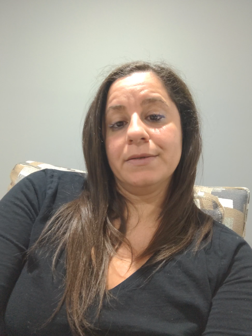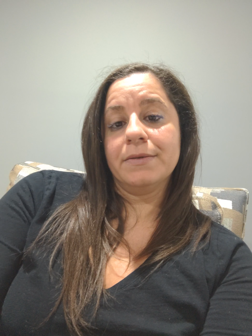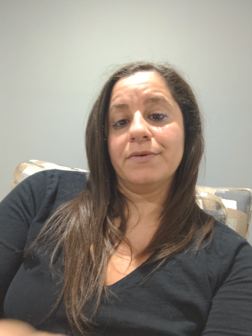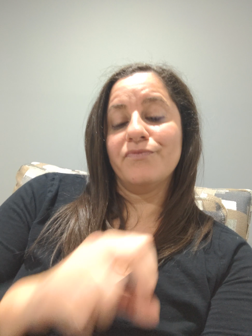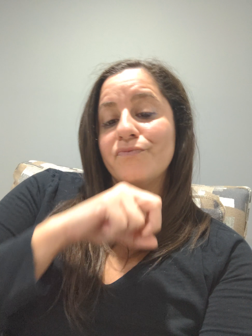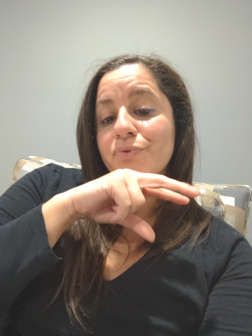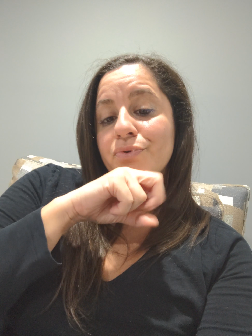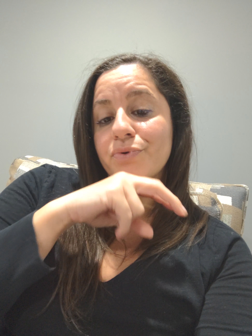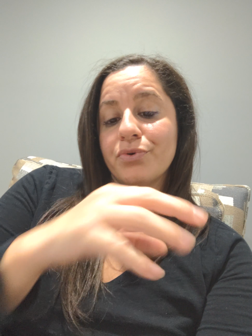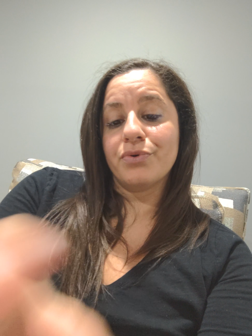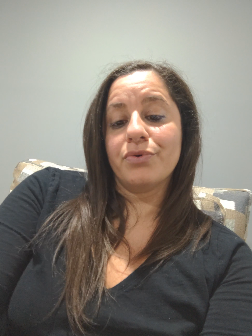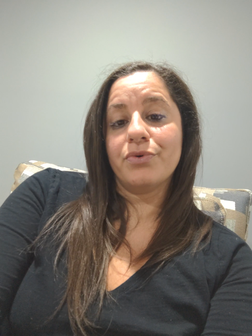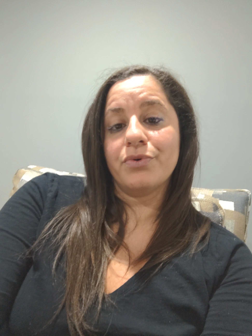frog